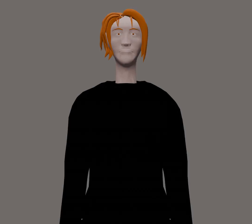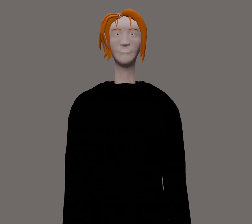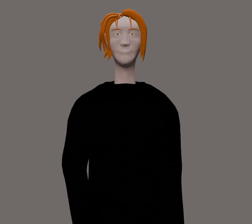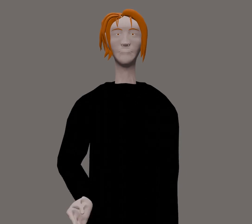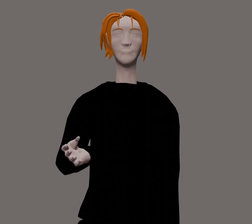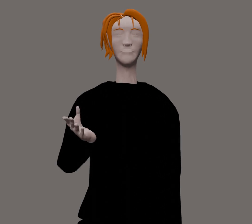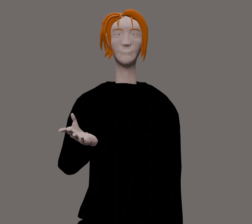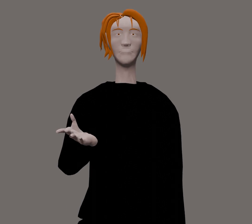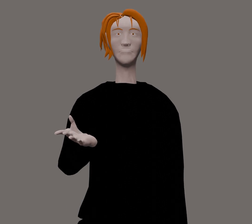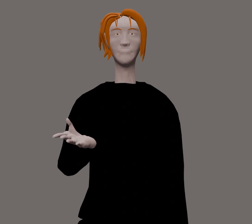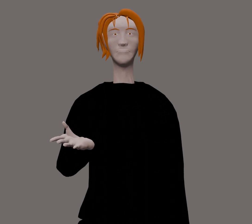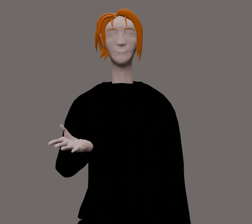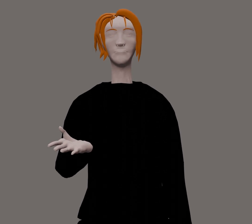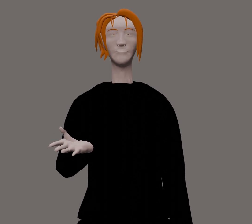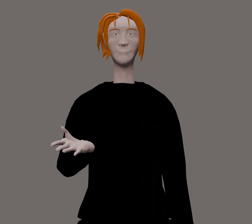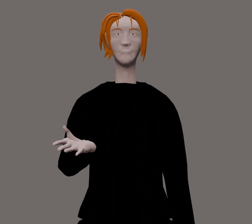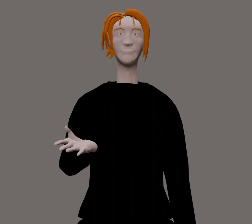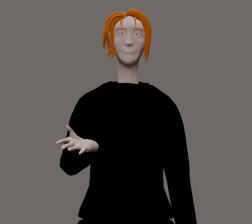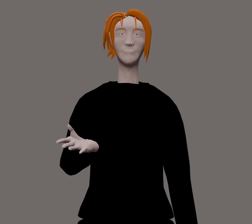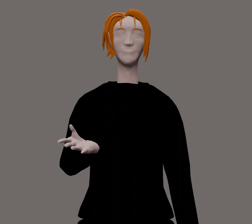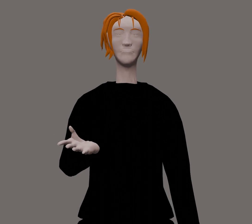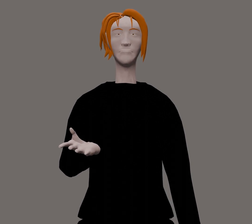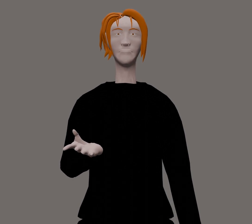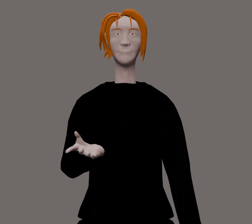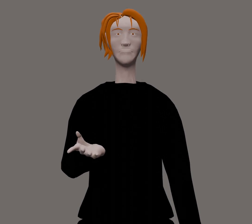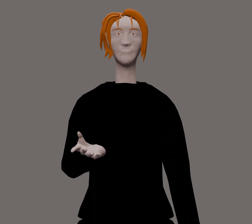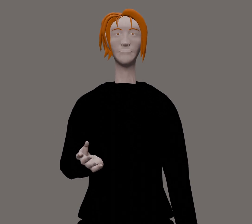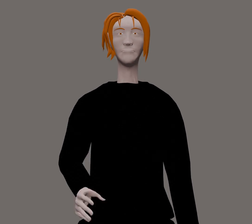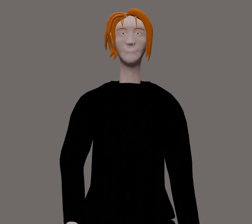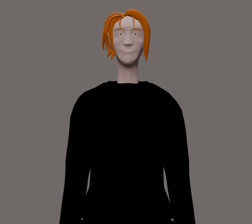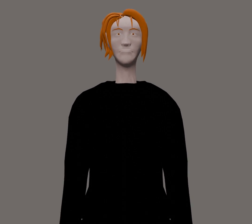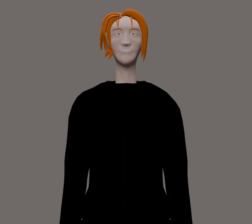Bear